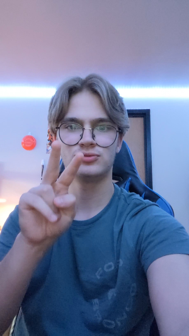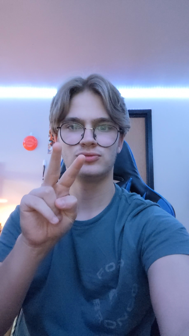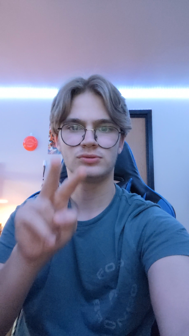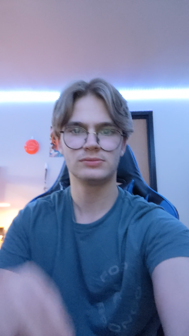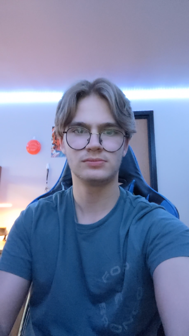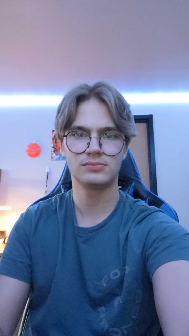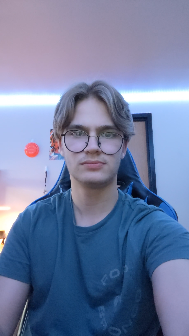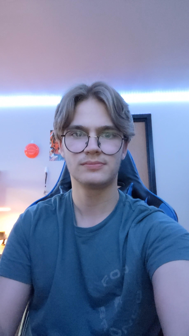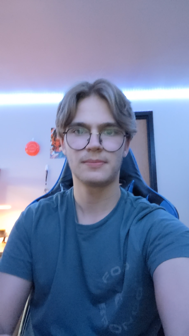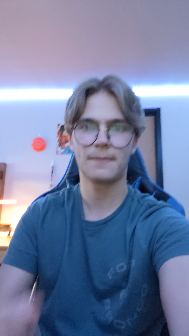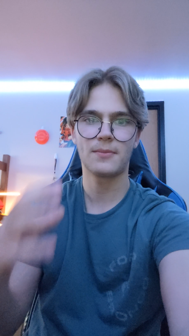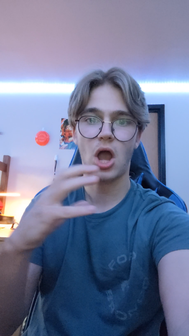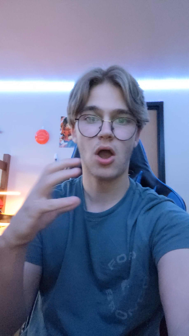ball